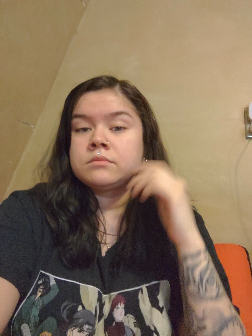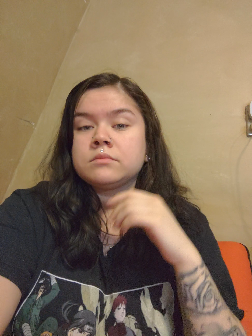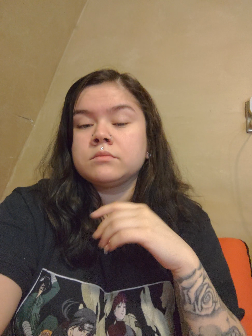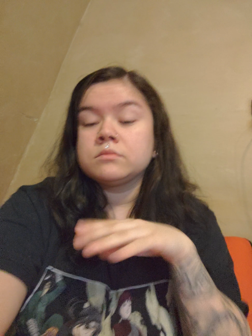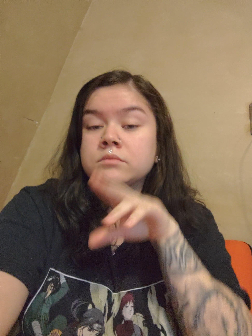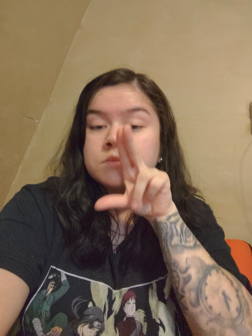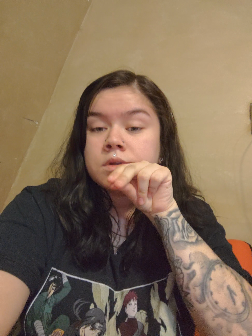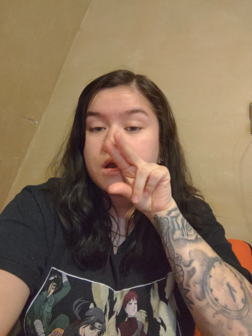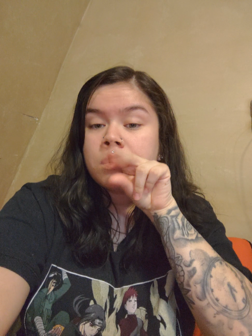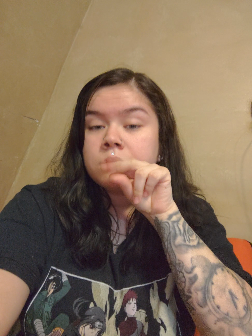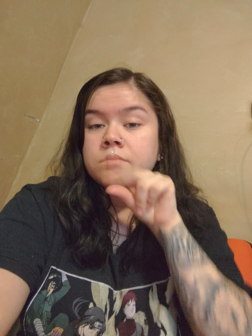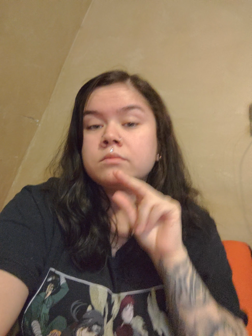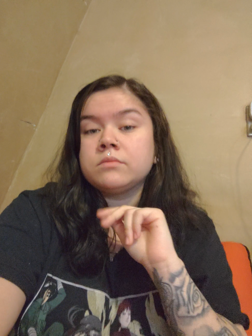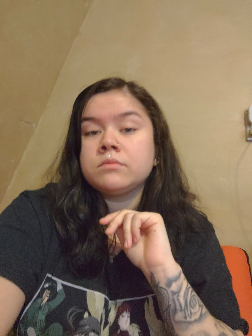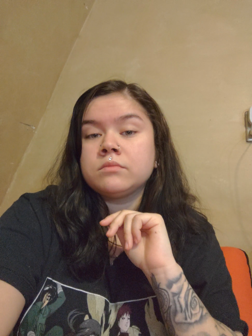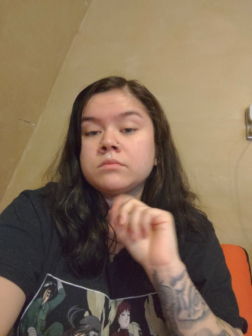duck